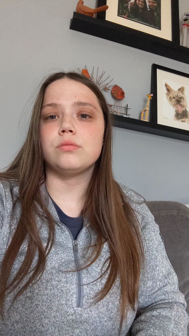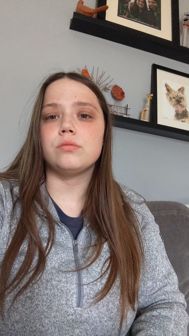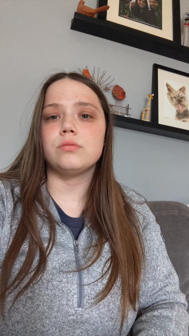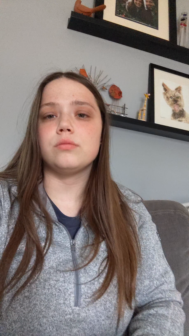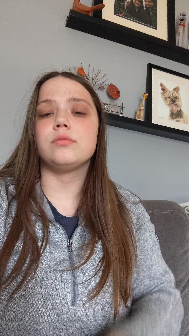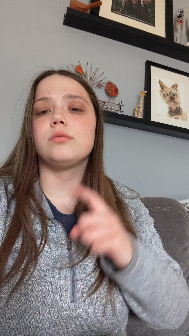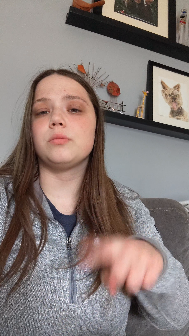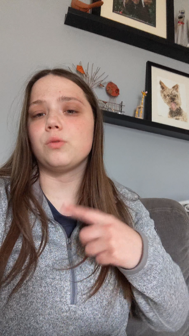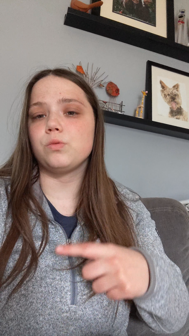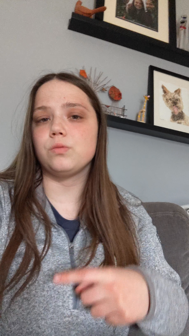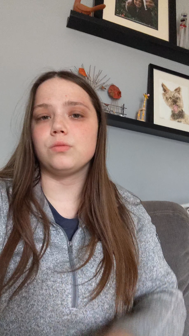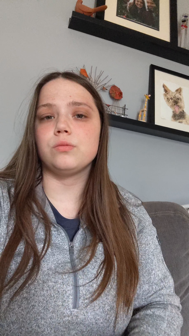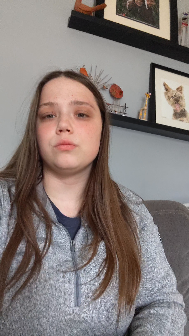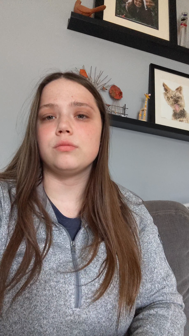about